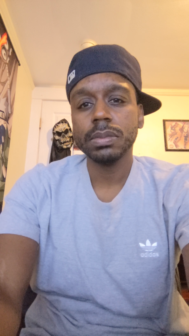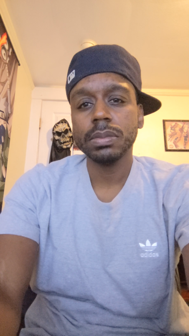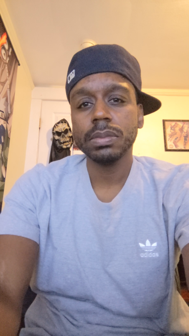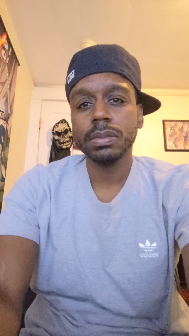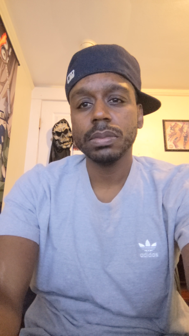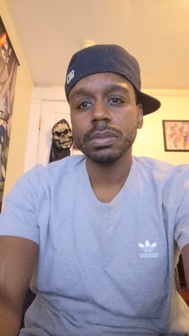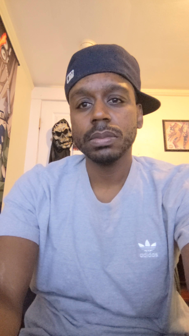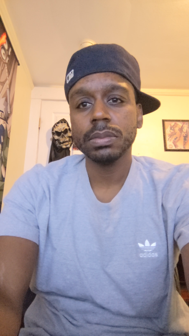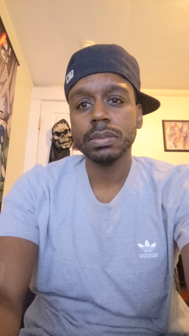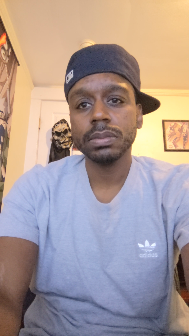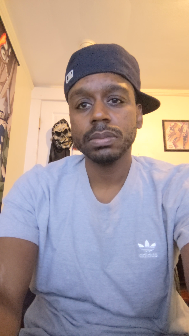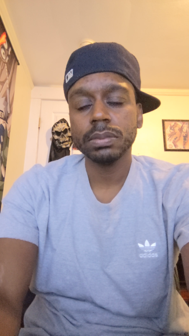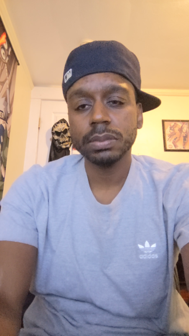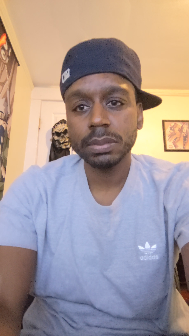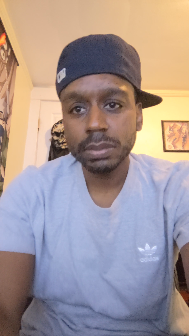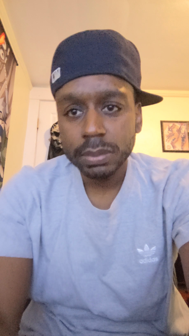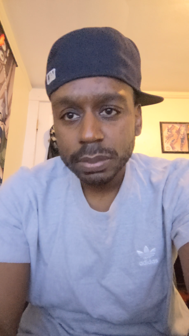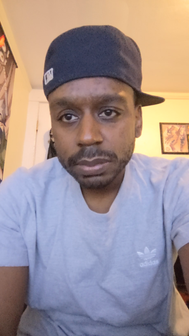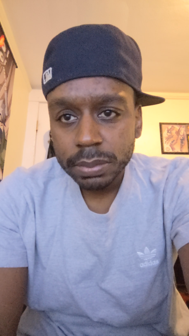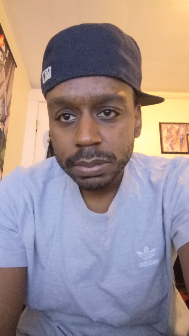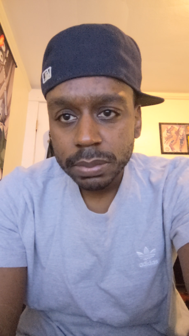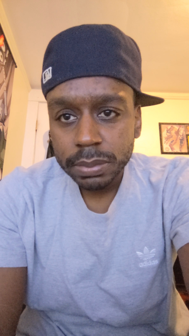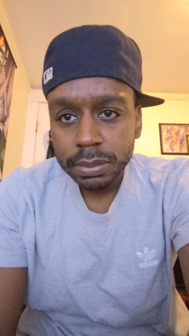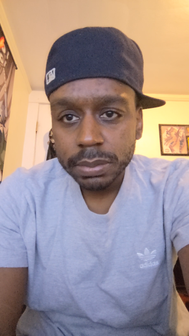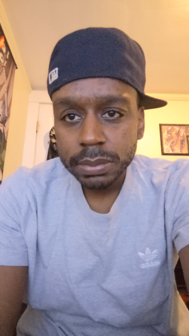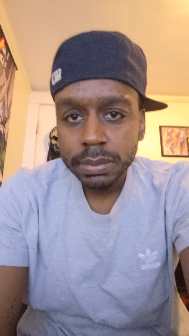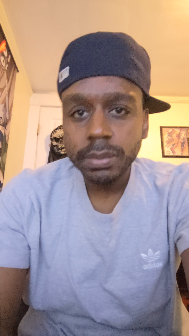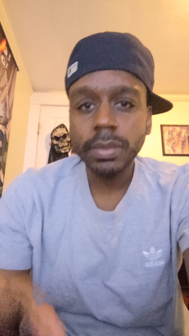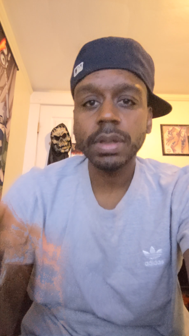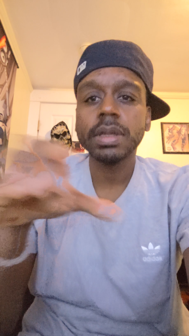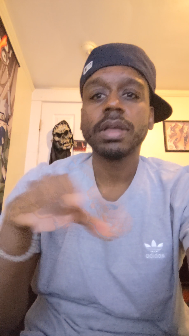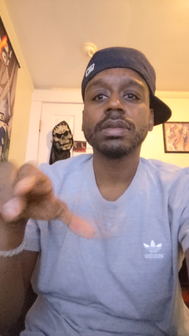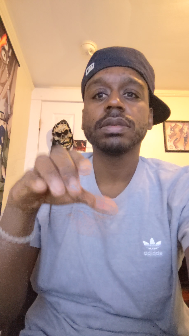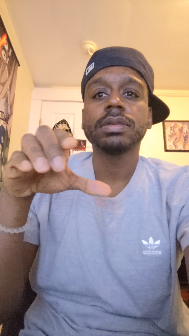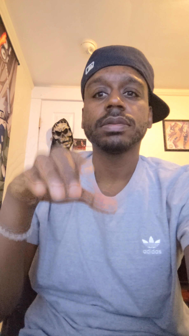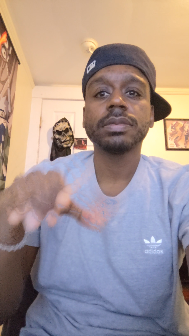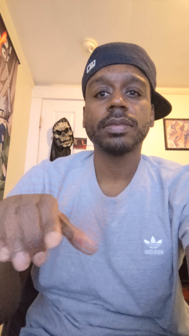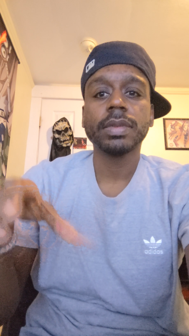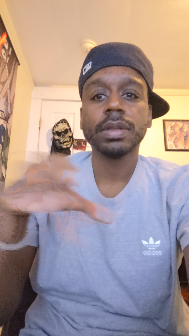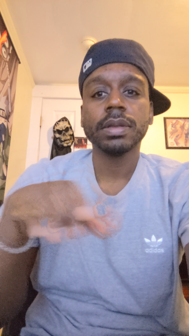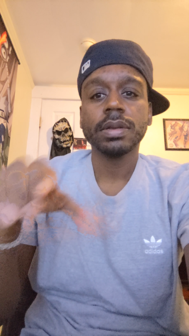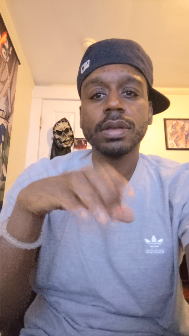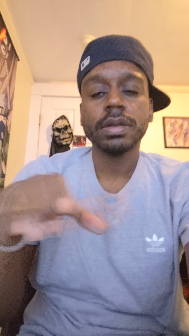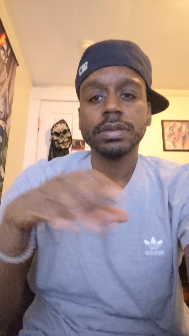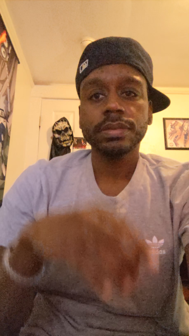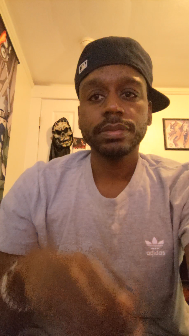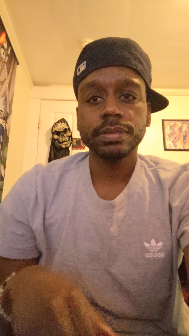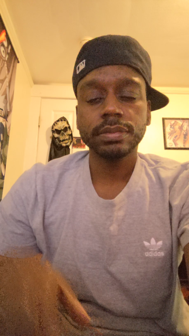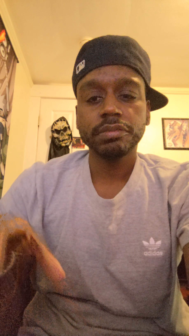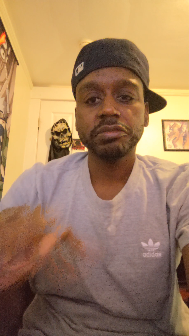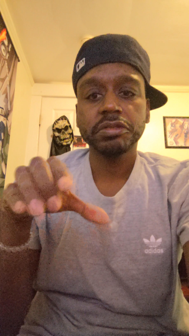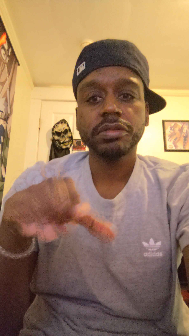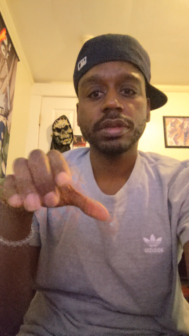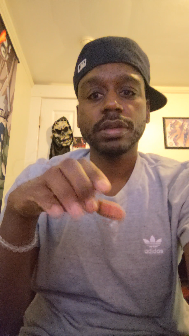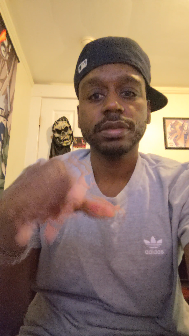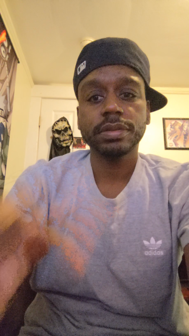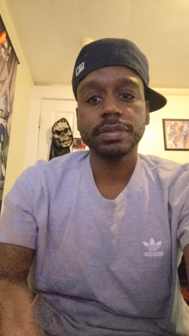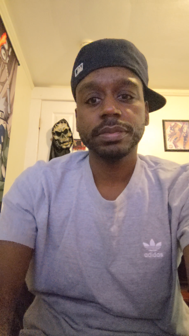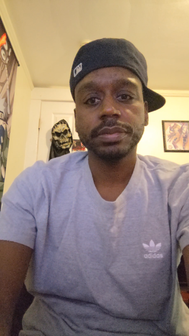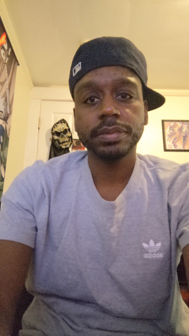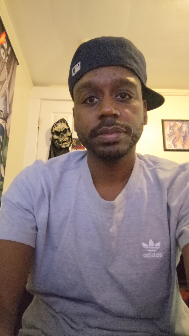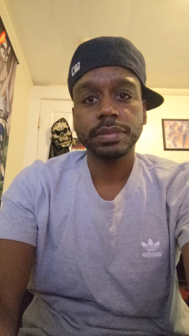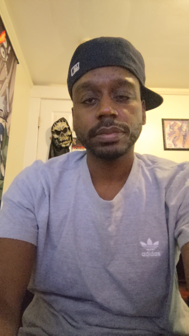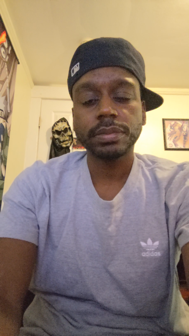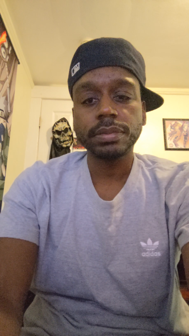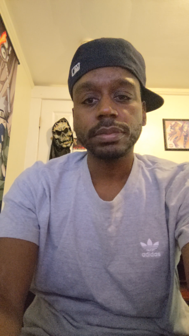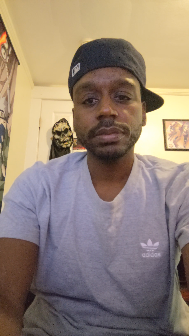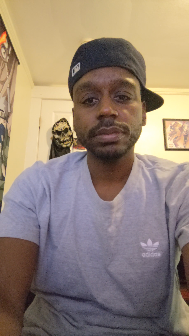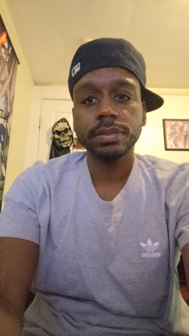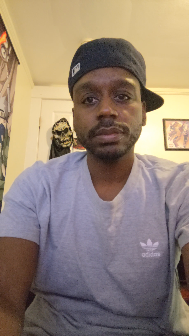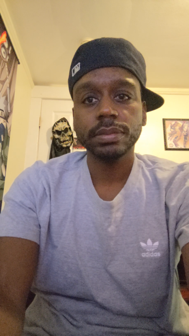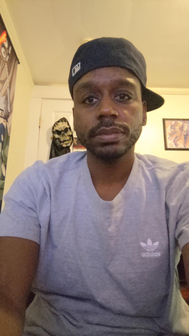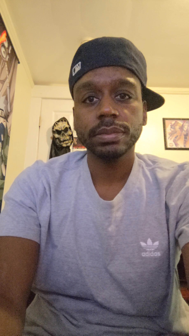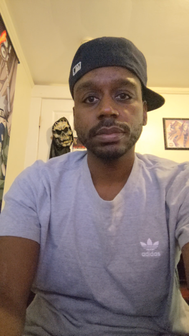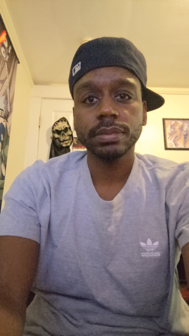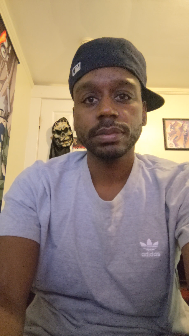does